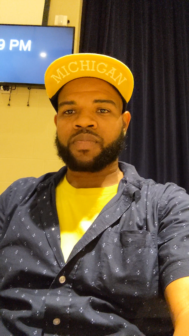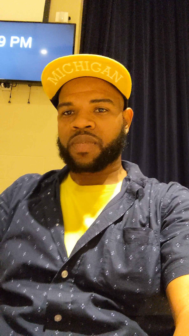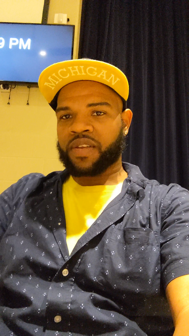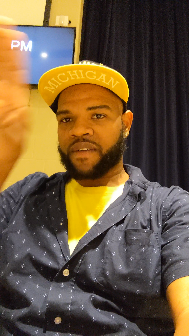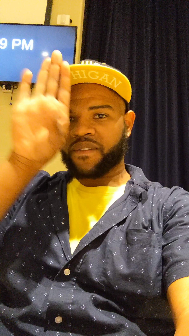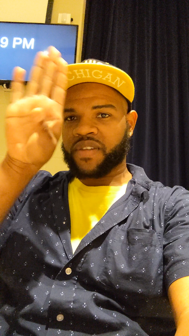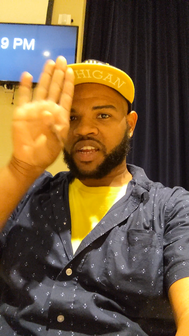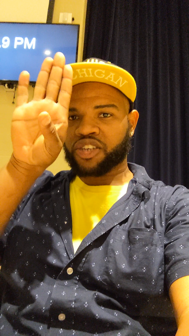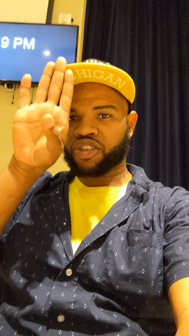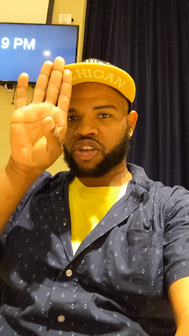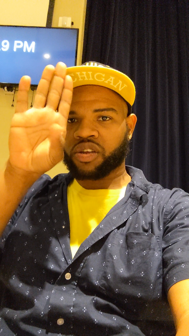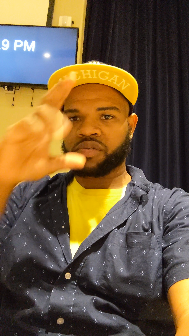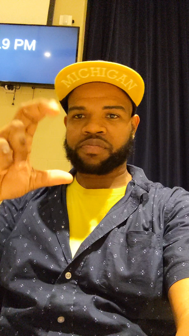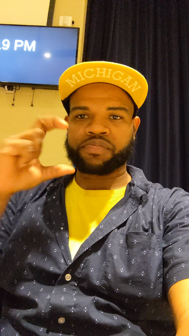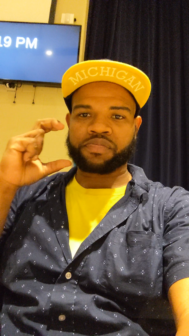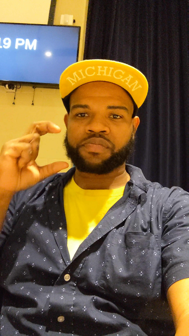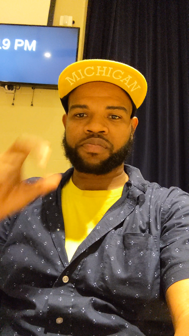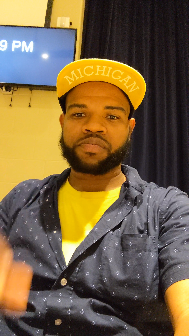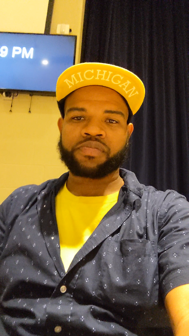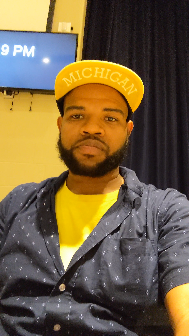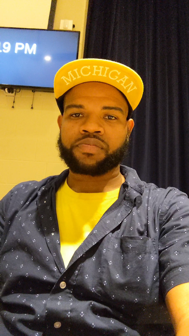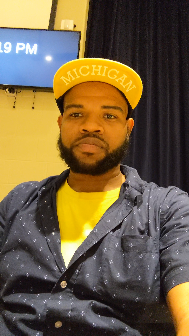fire truck